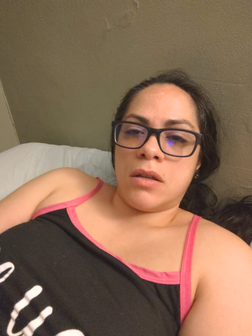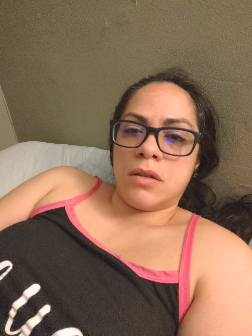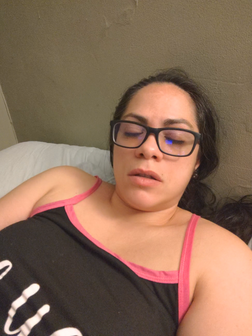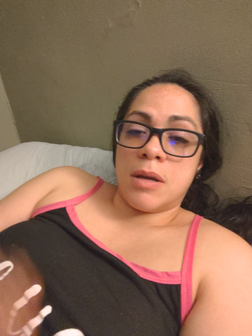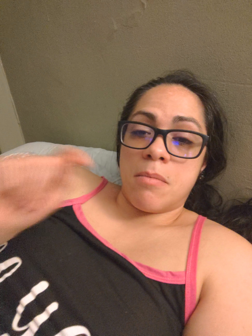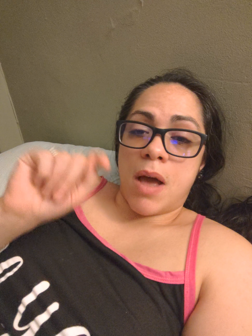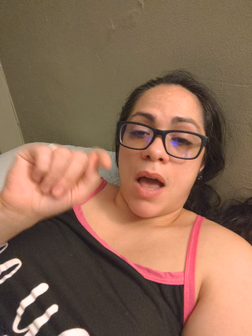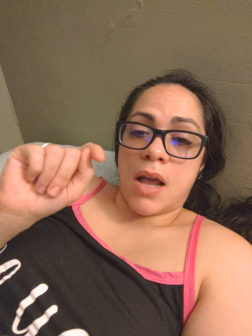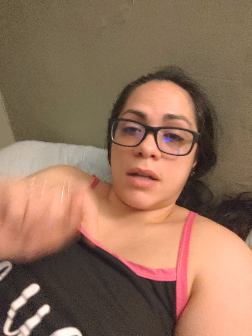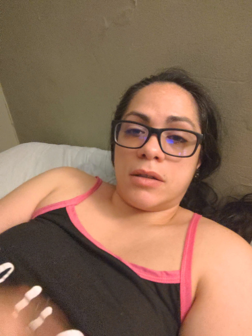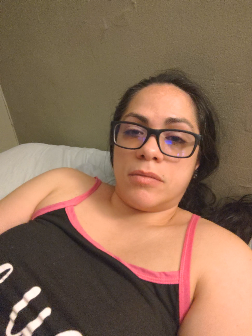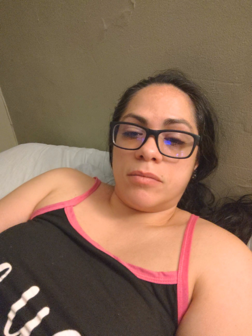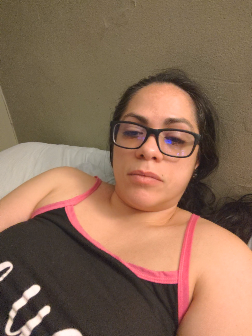potty